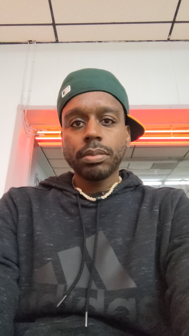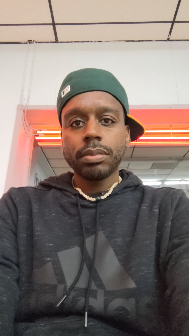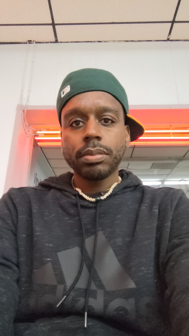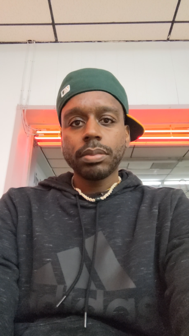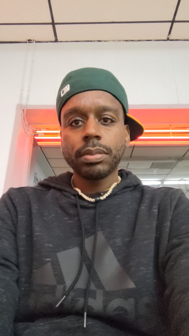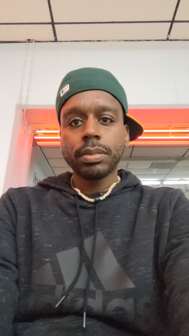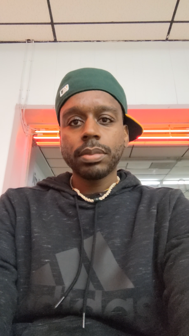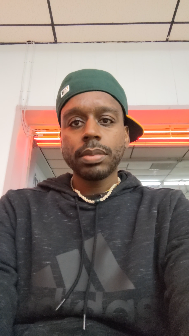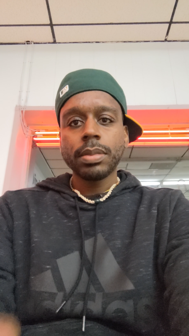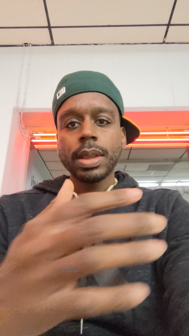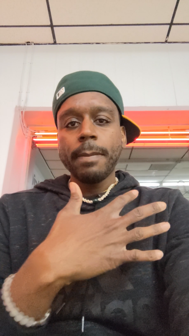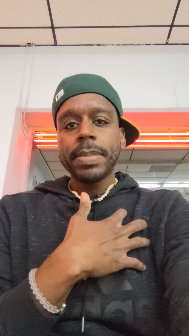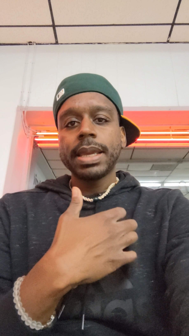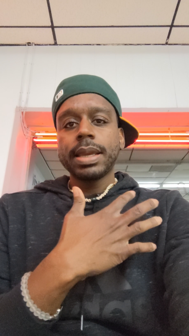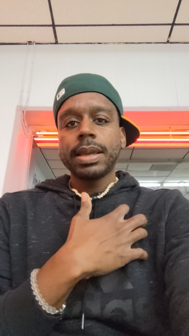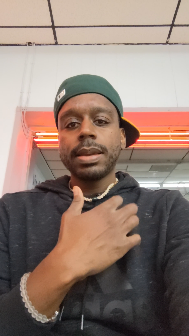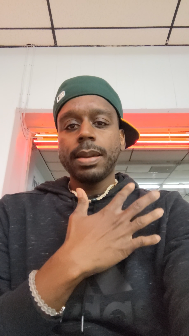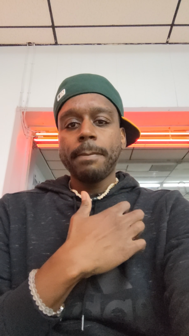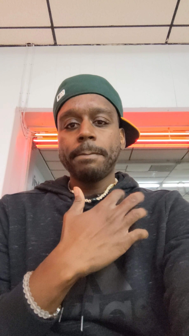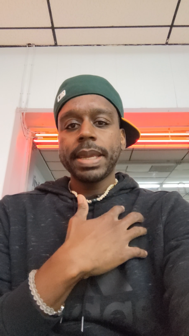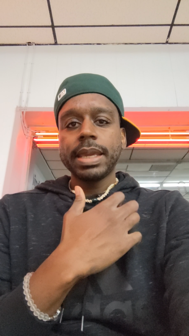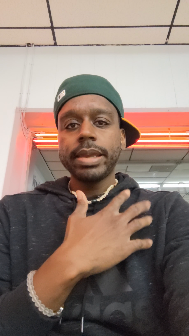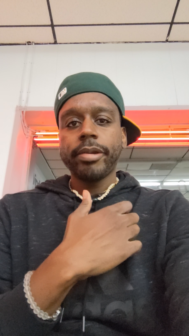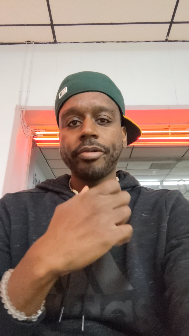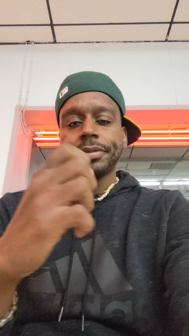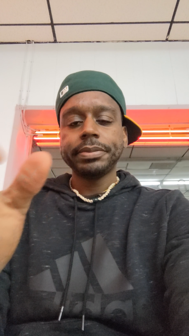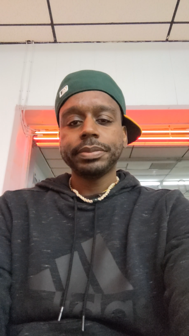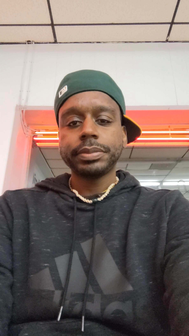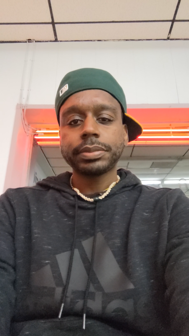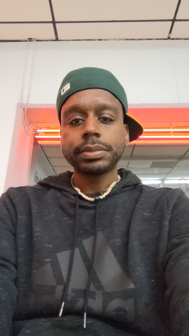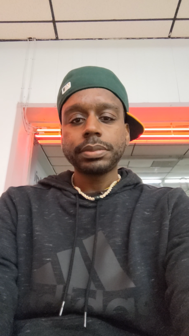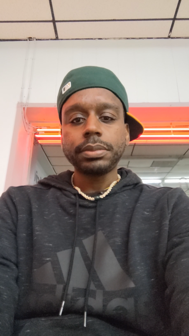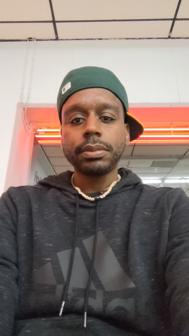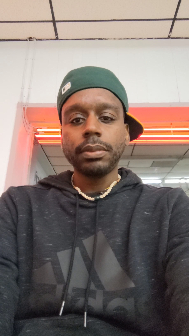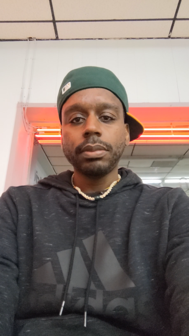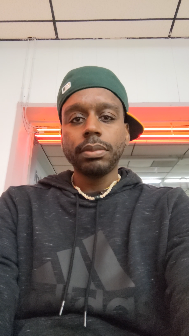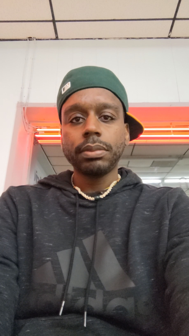bear